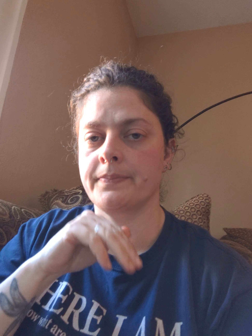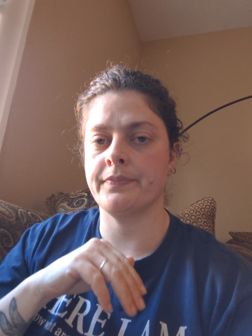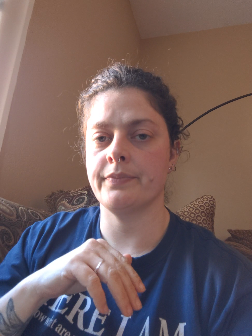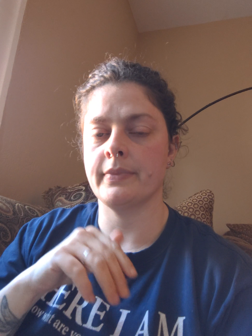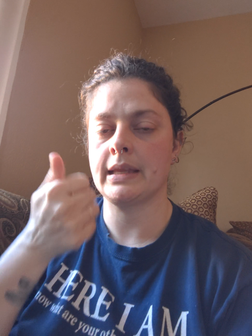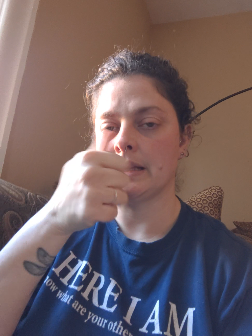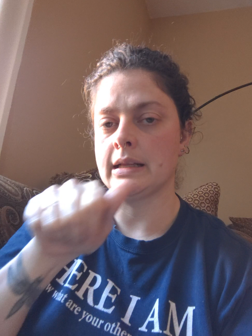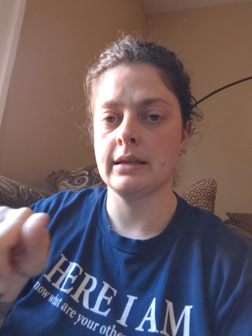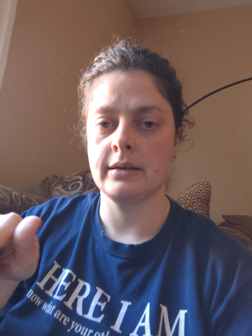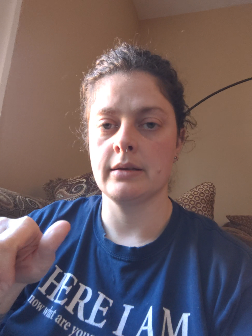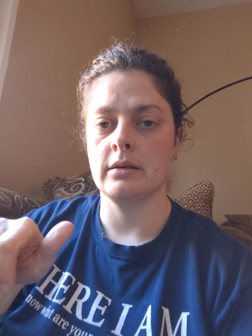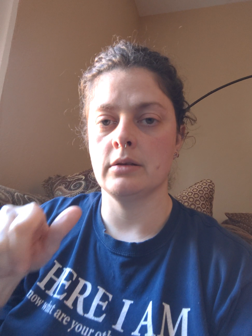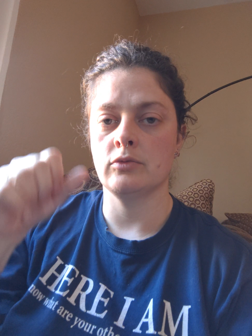any